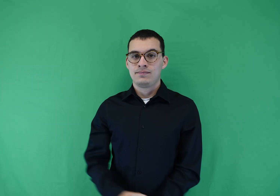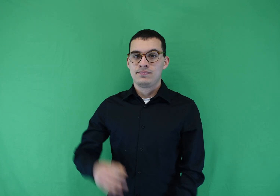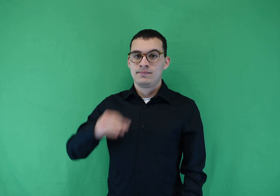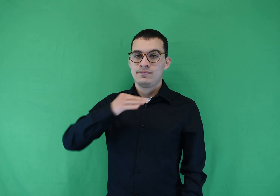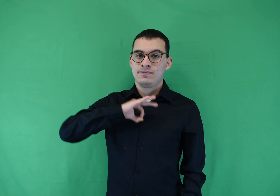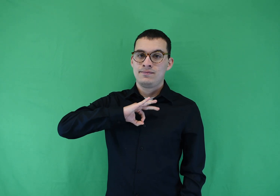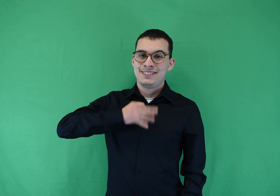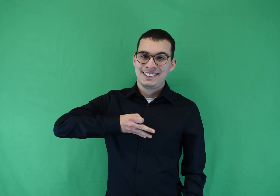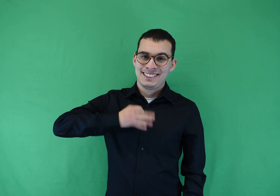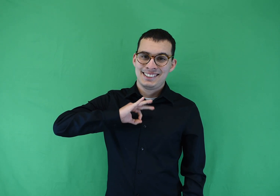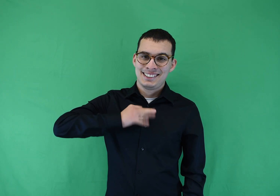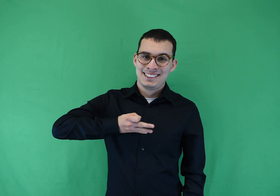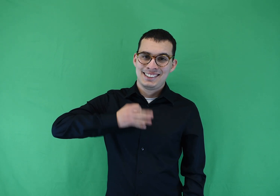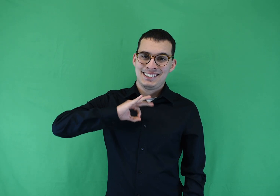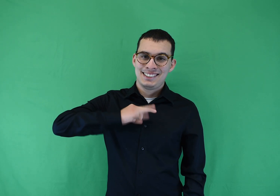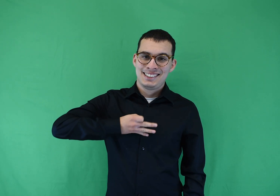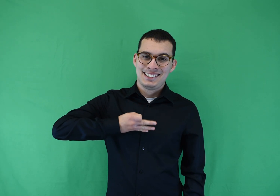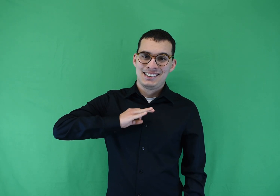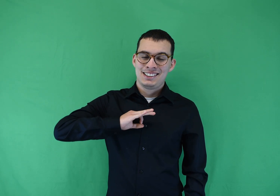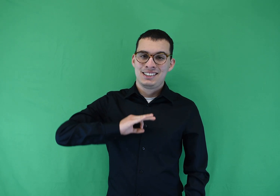infección